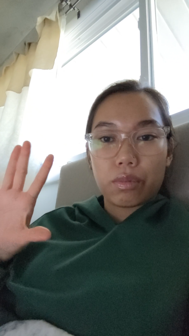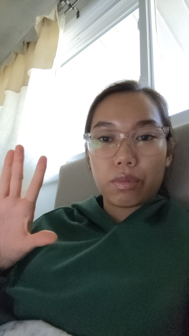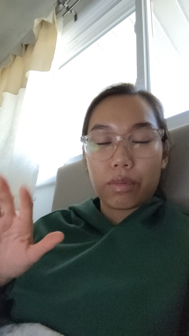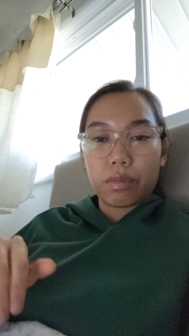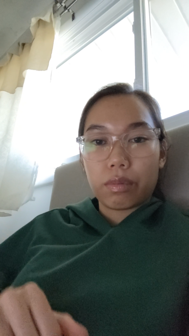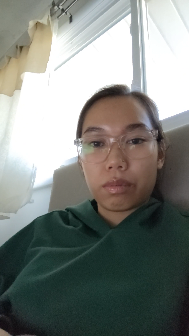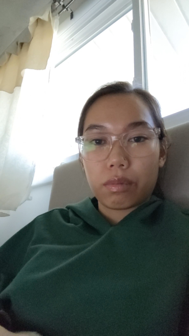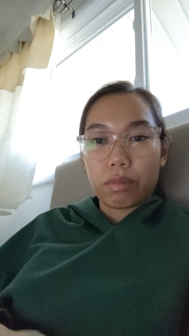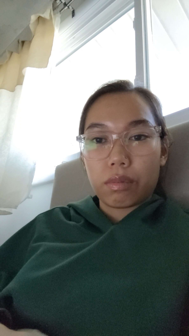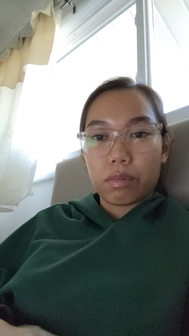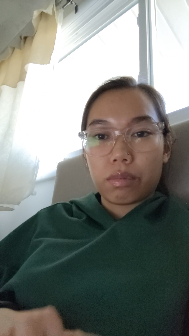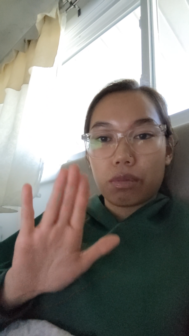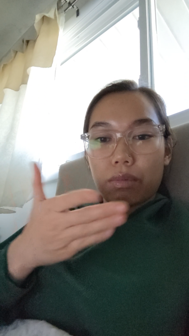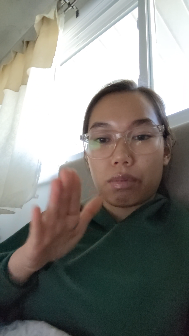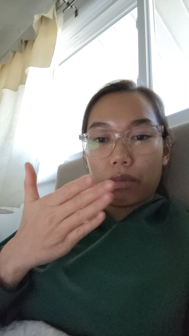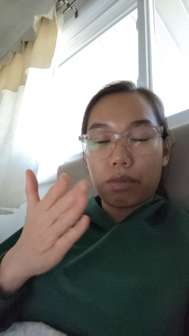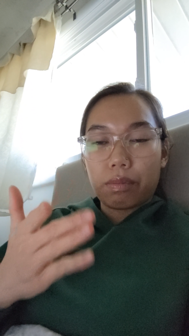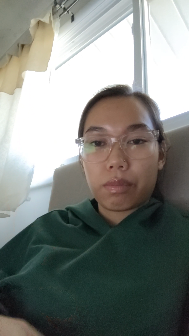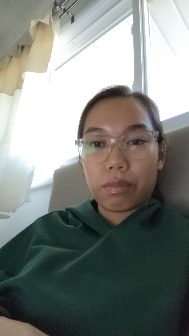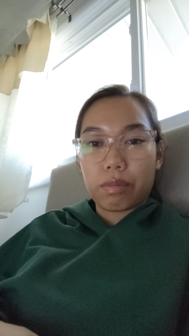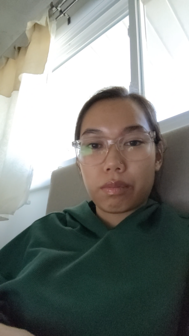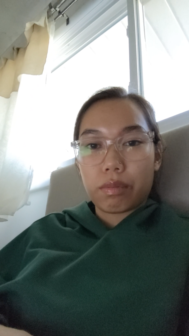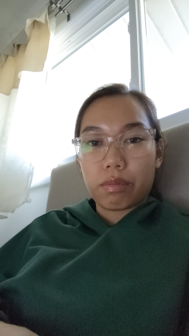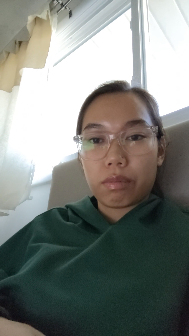share